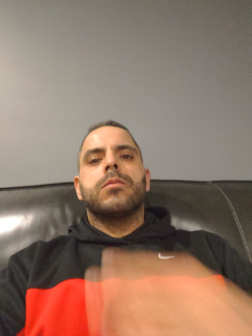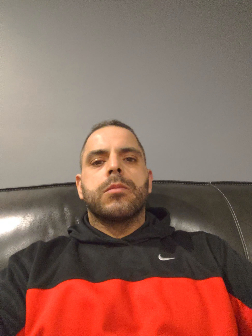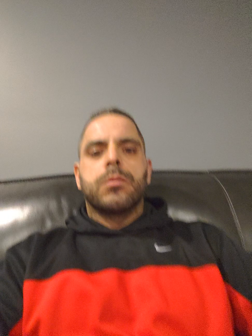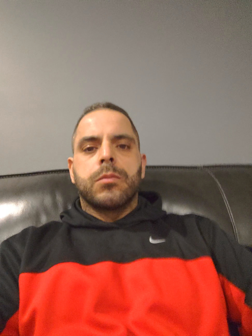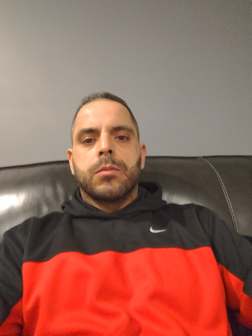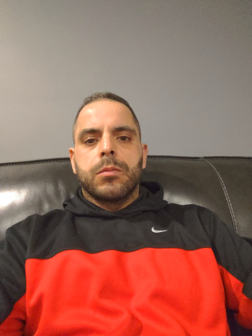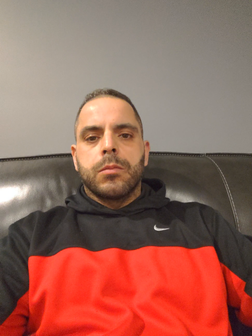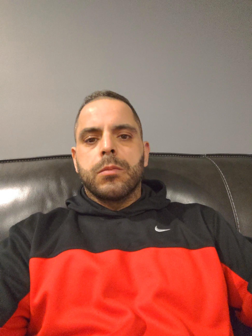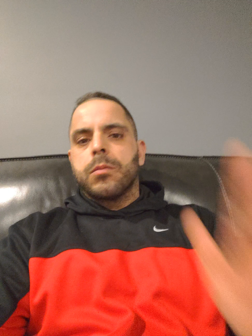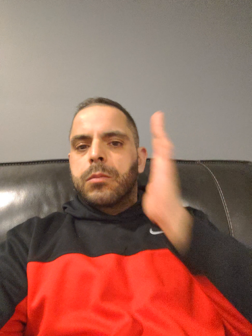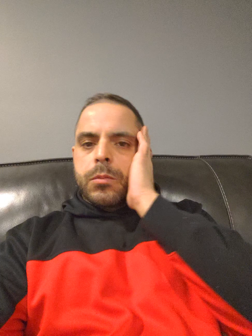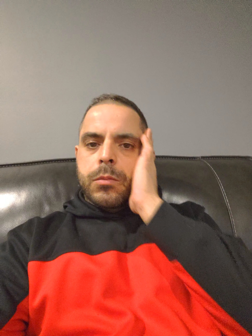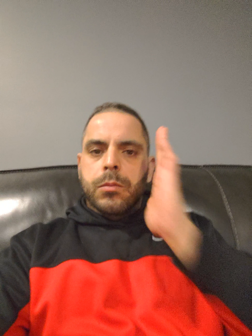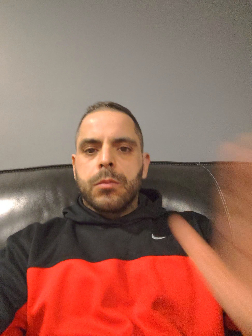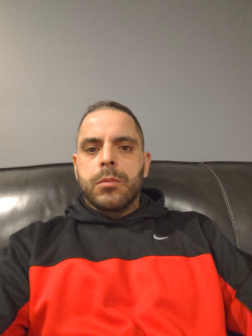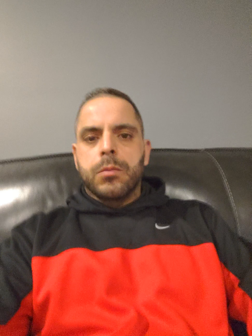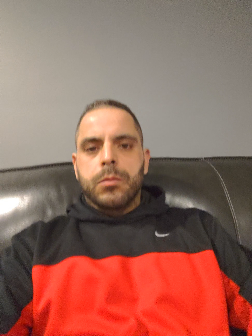bed